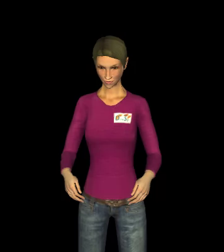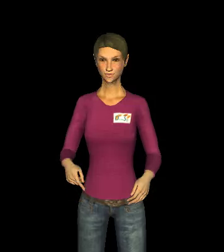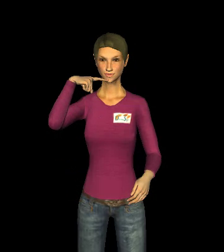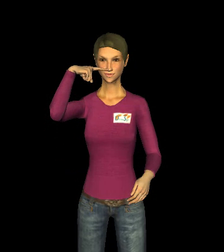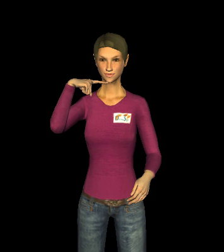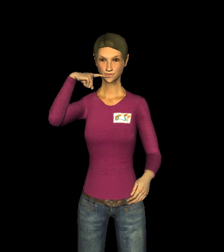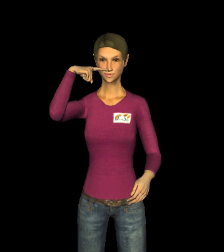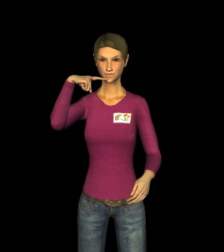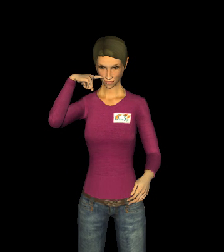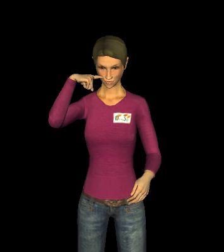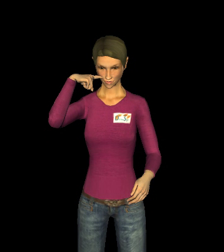يتحدث